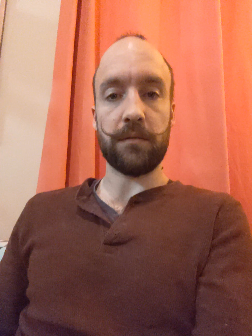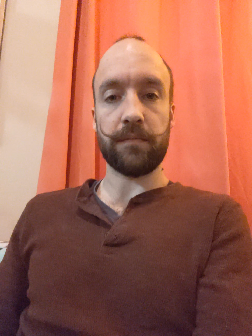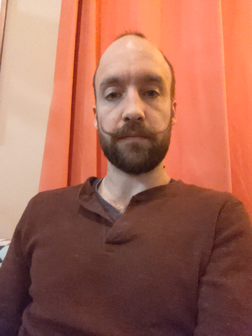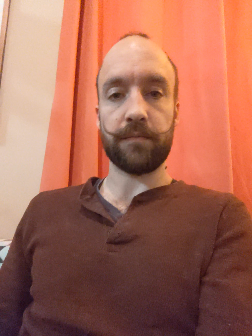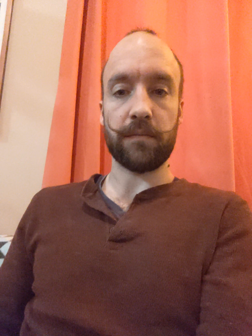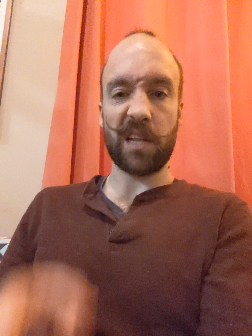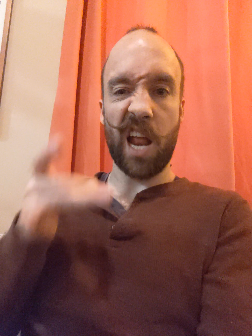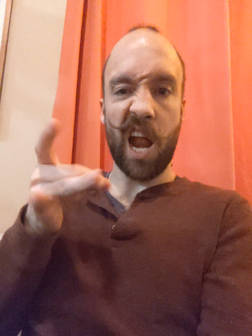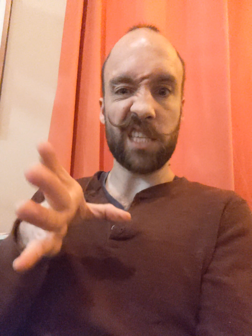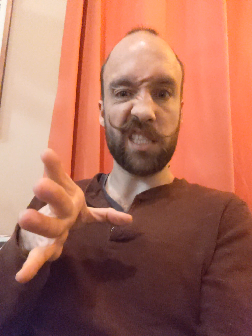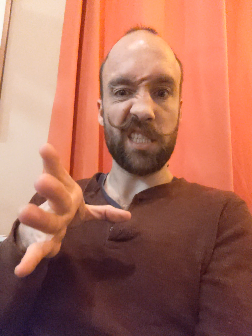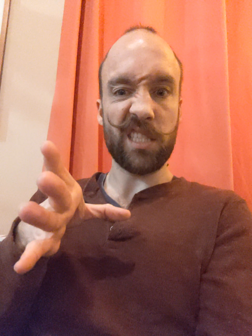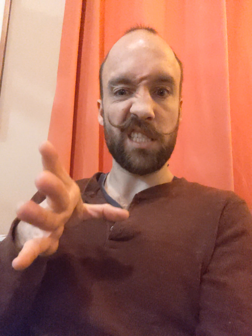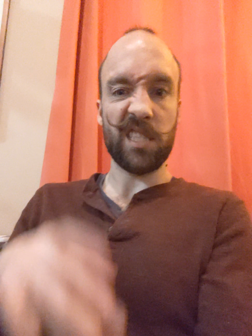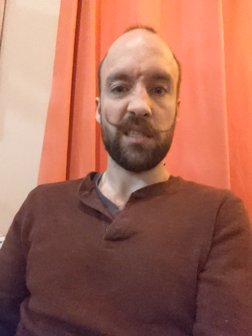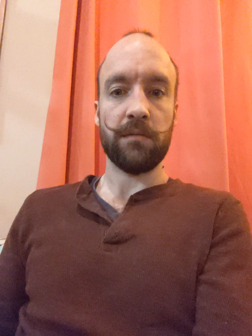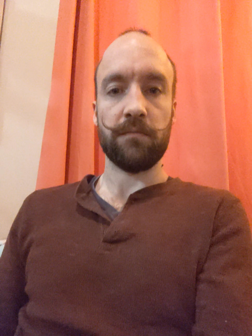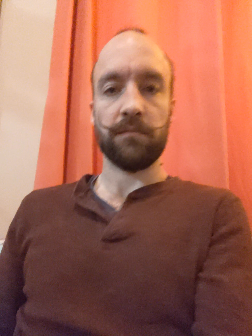hate